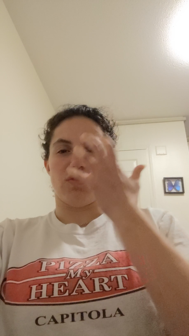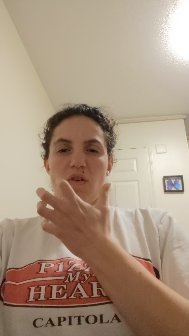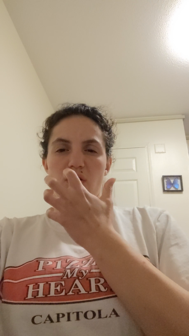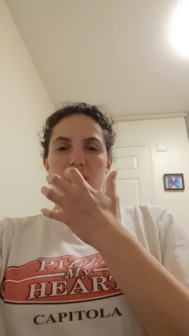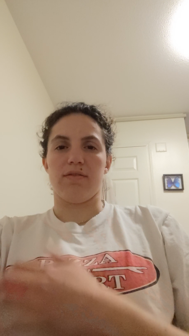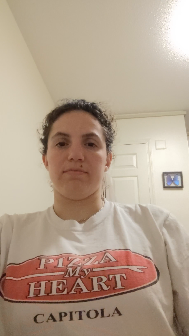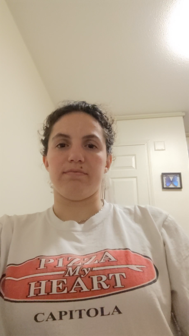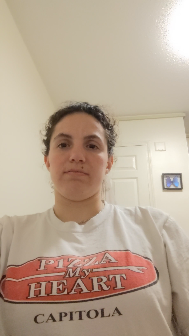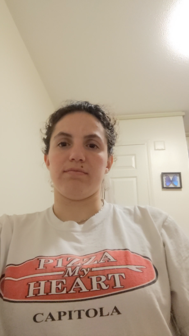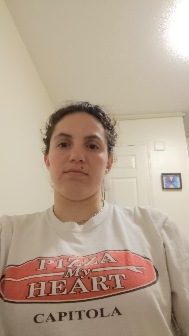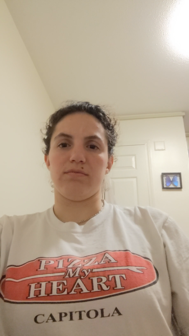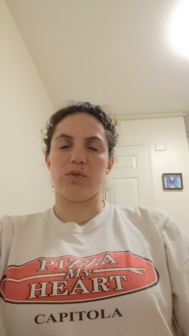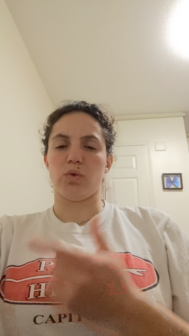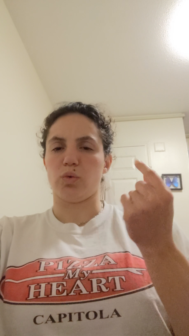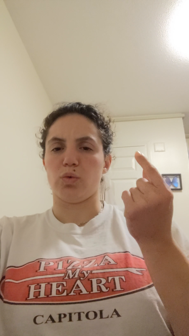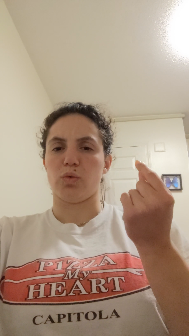do